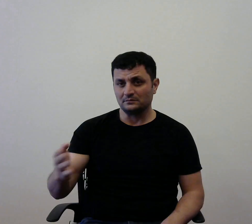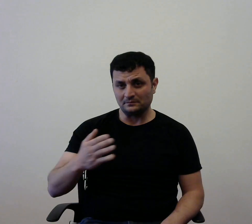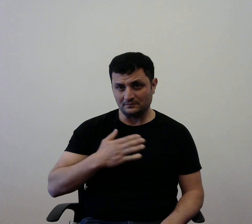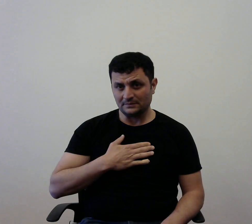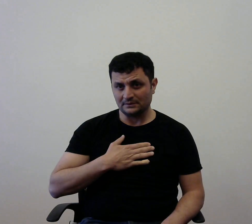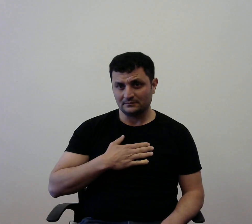mən